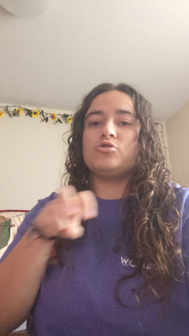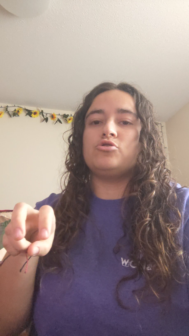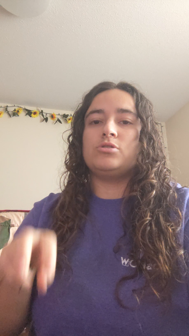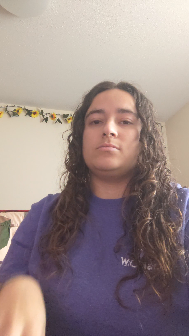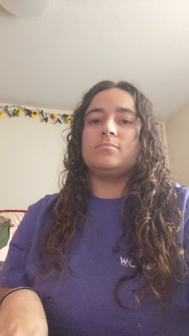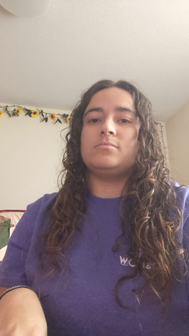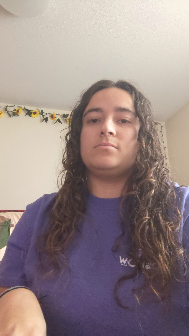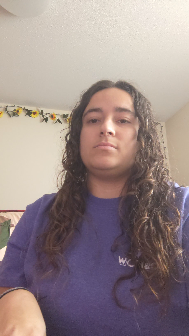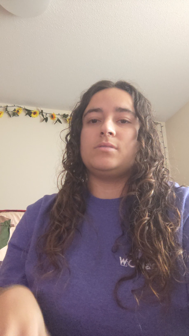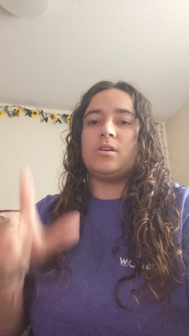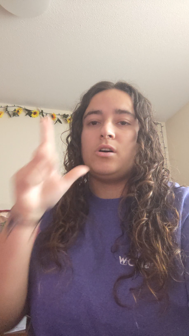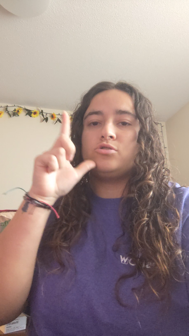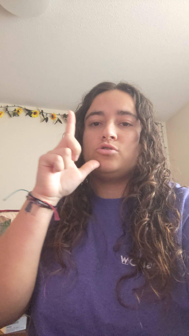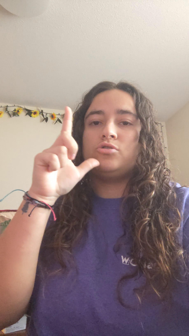lunch